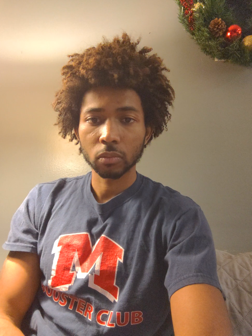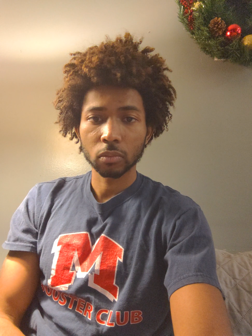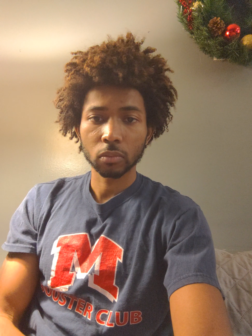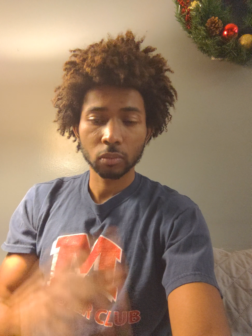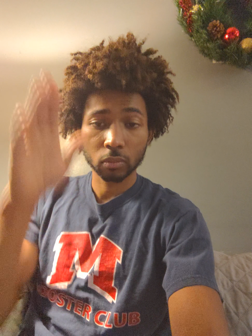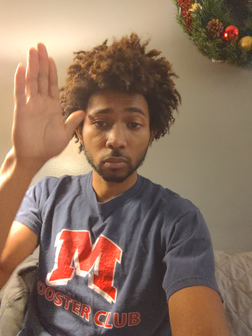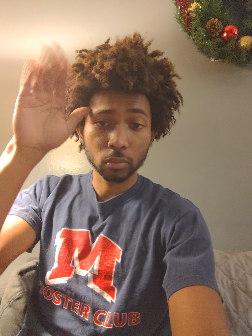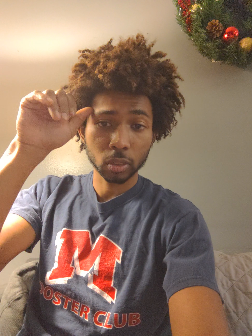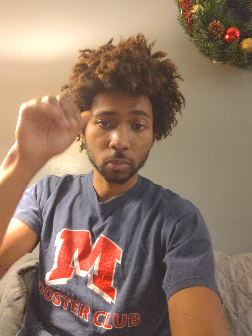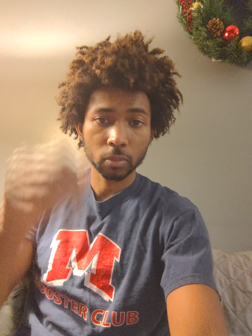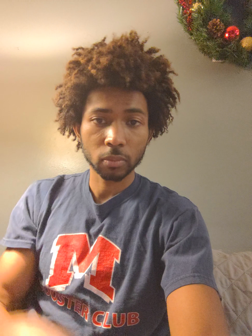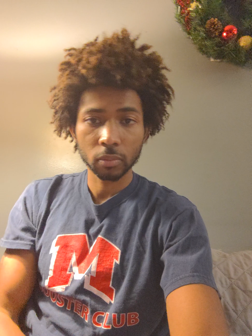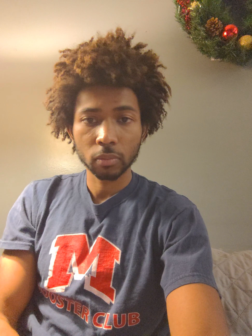donkey